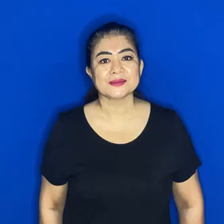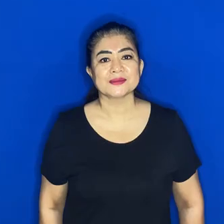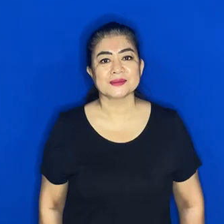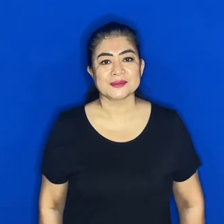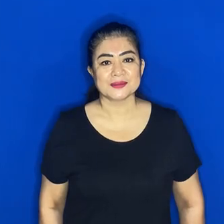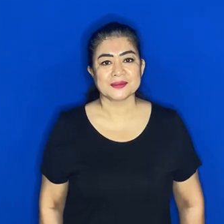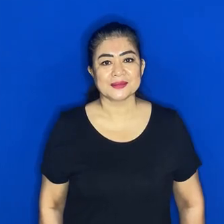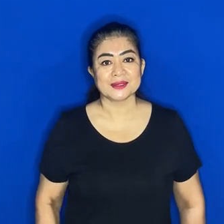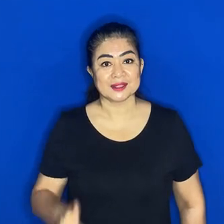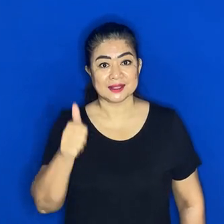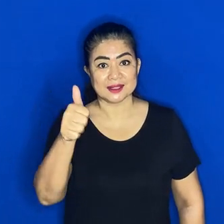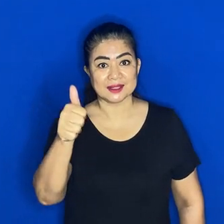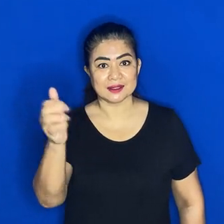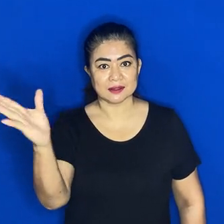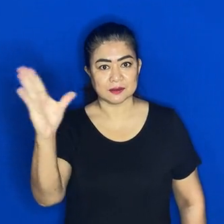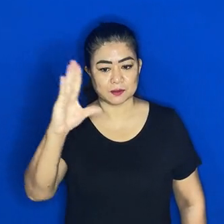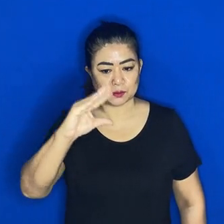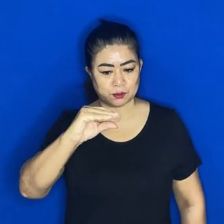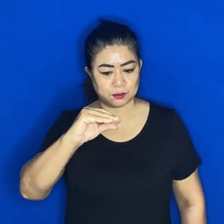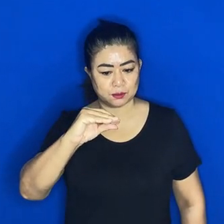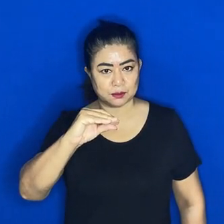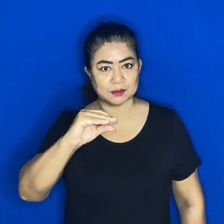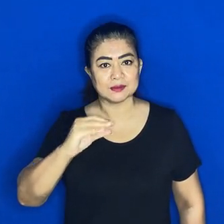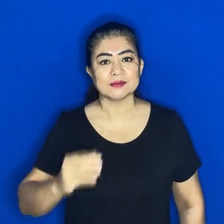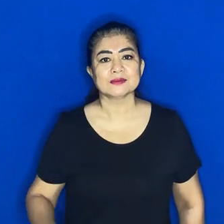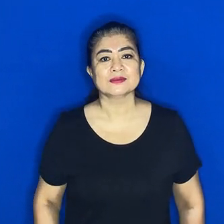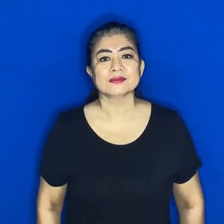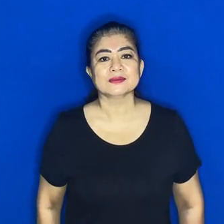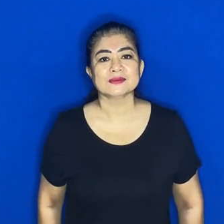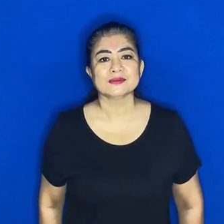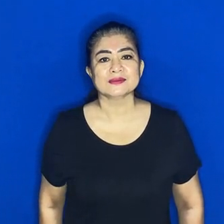good evening